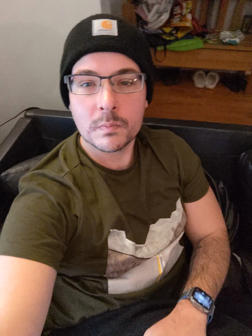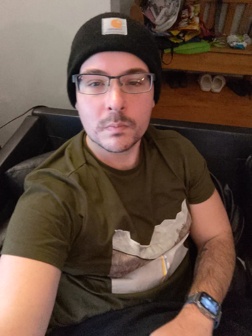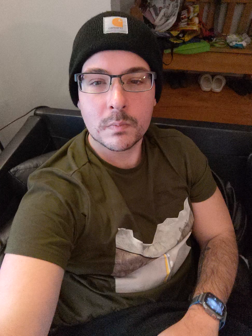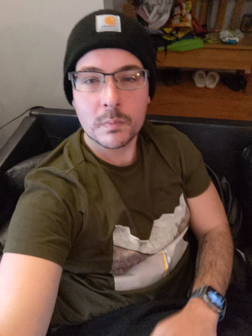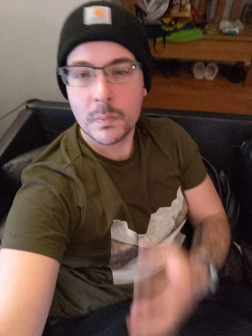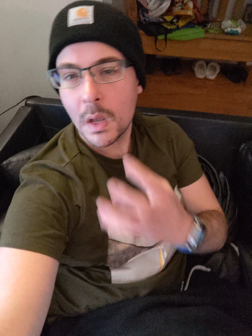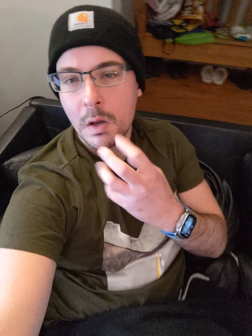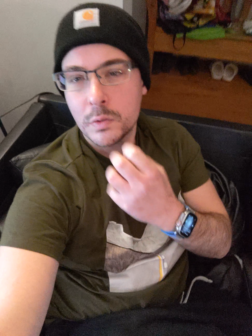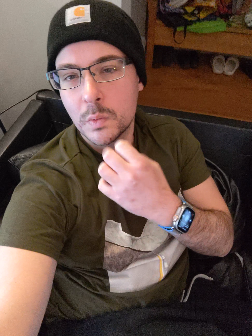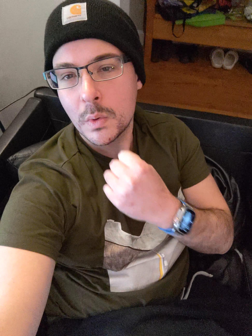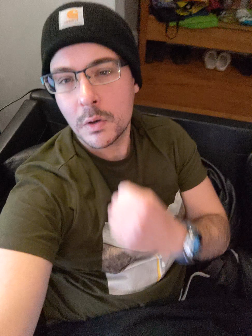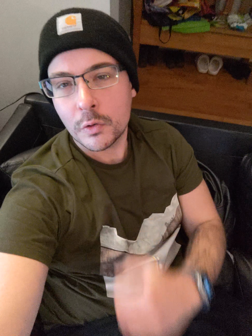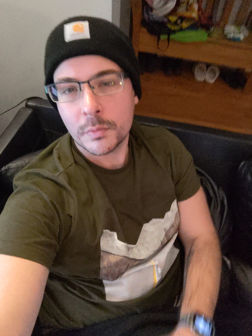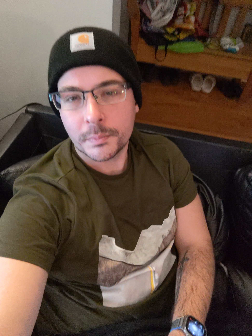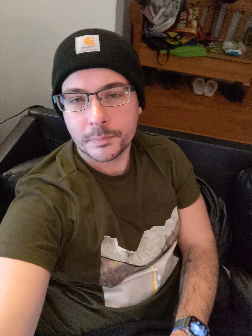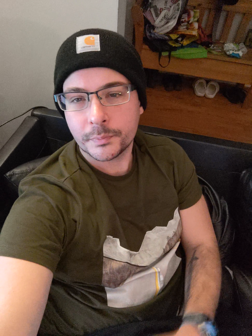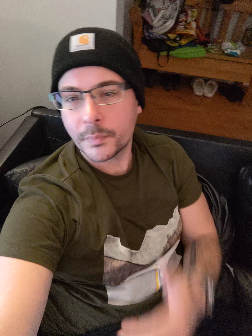underwear